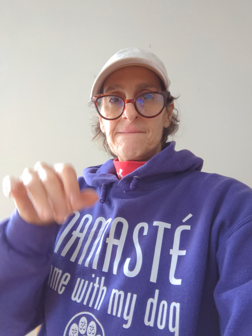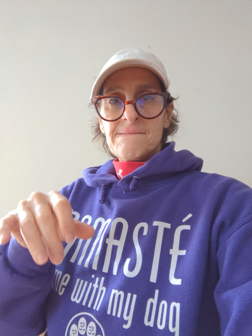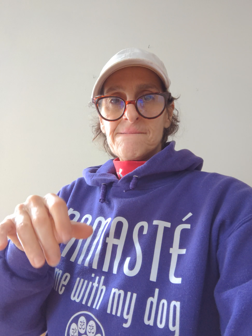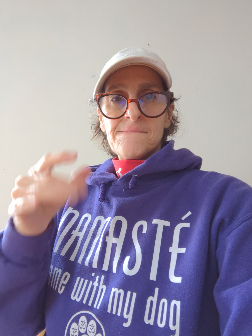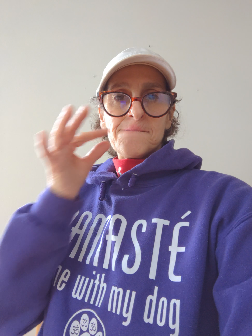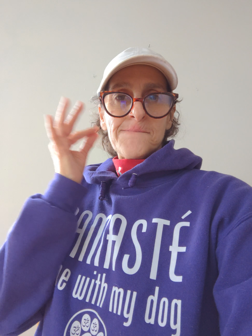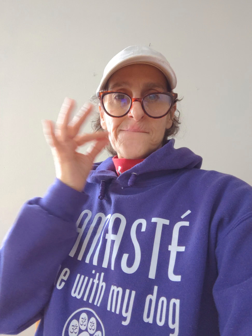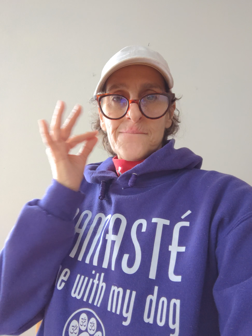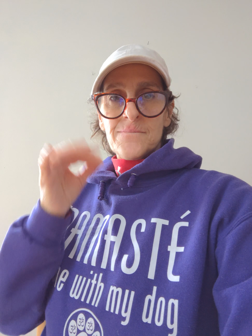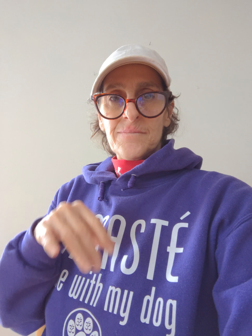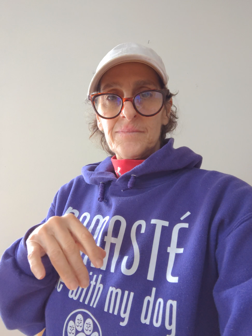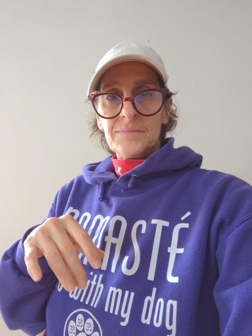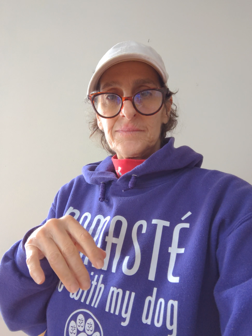cat